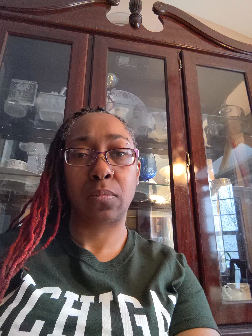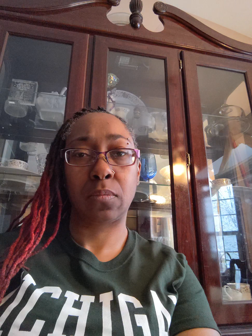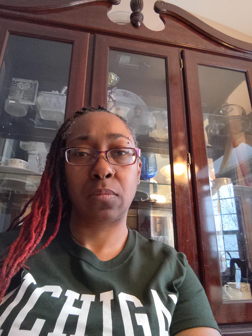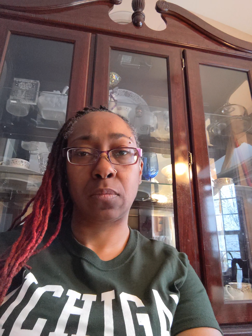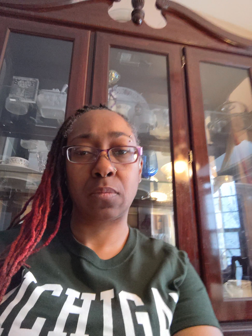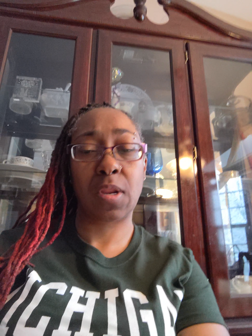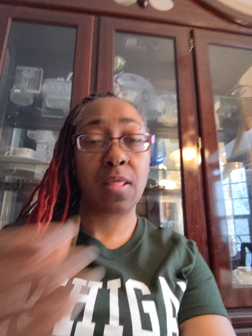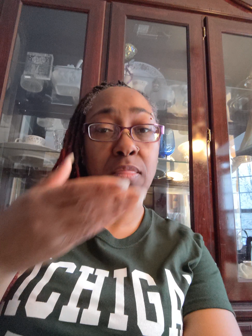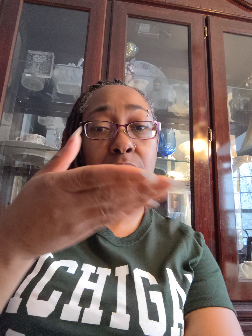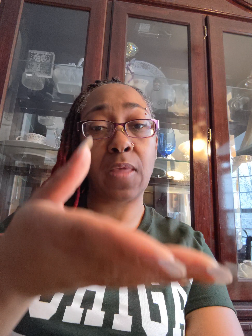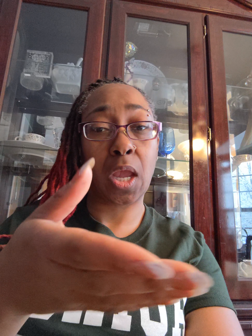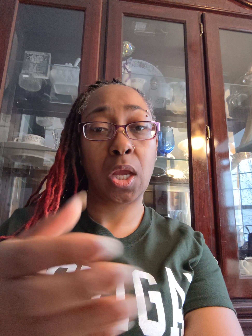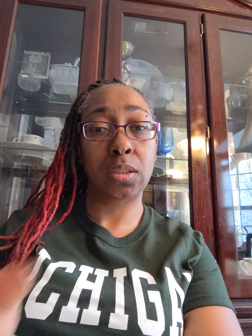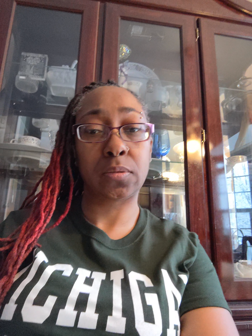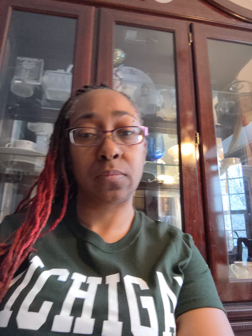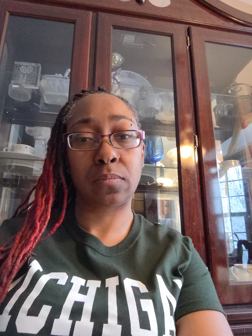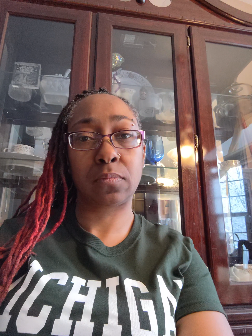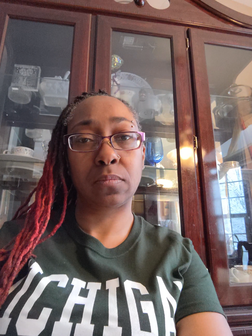there